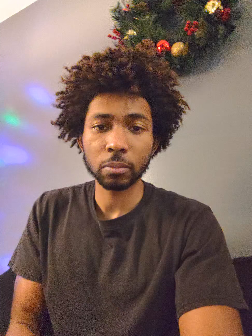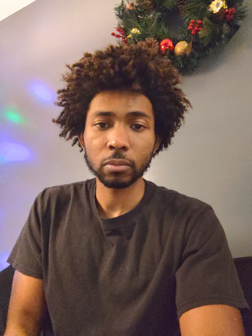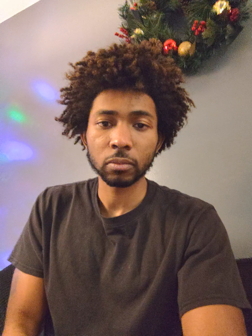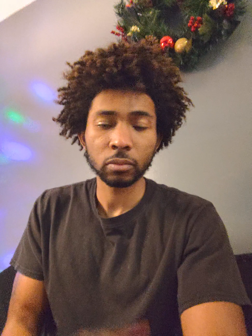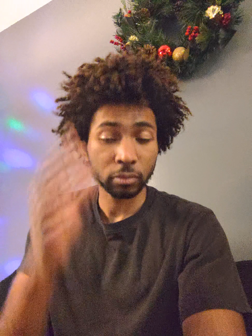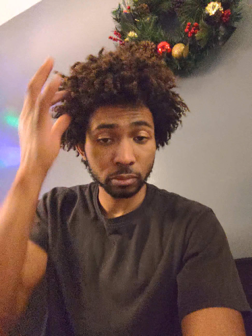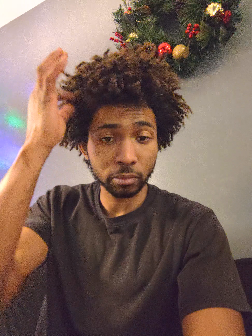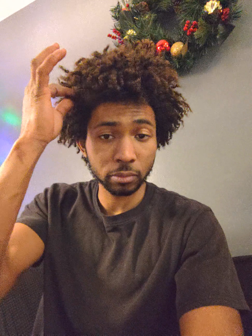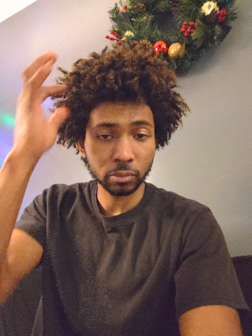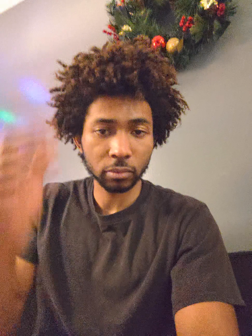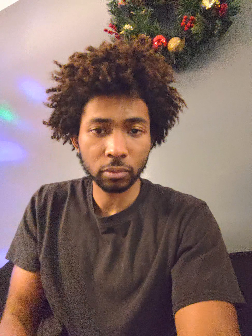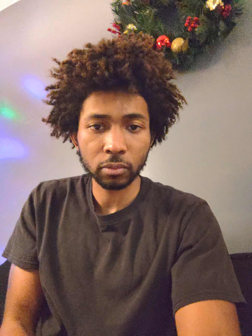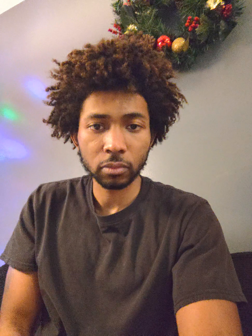hair